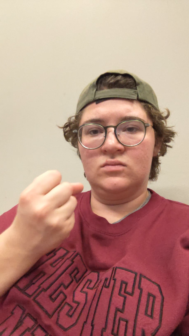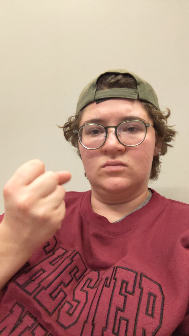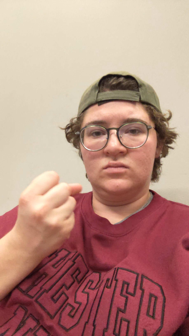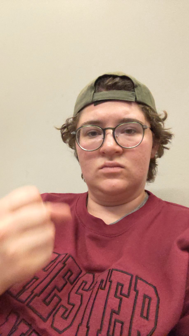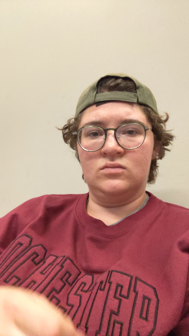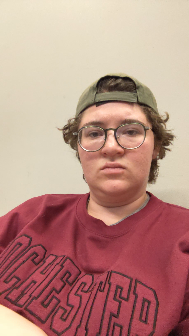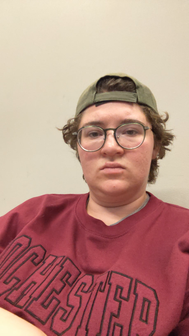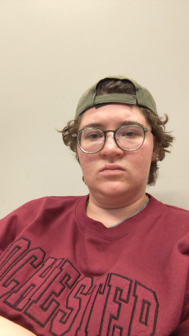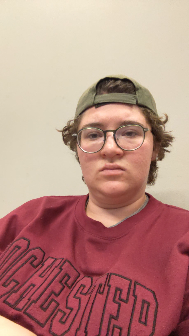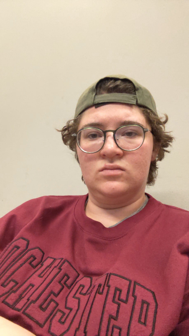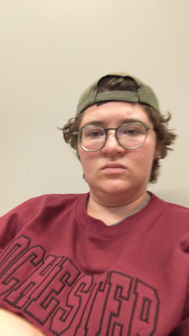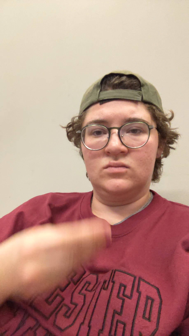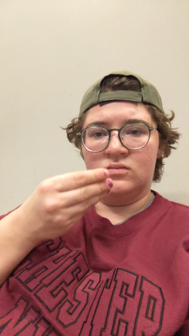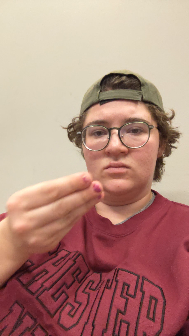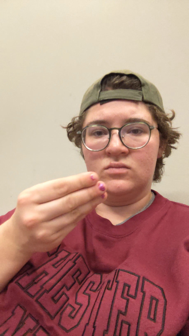feed